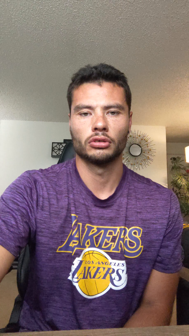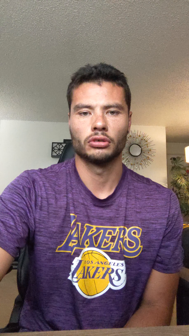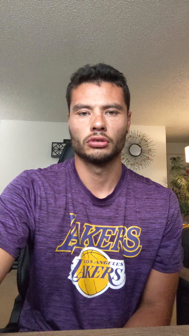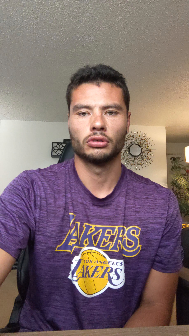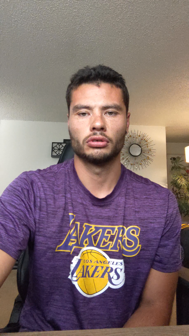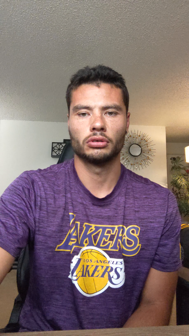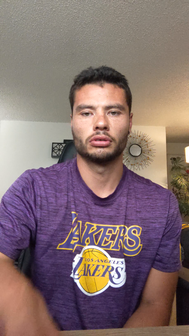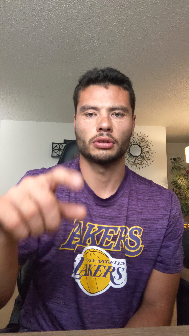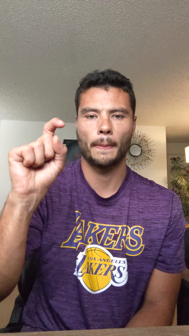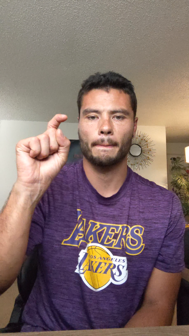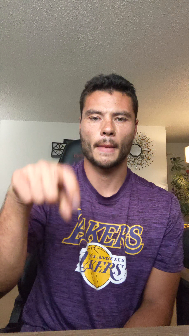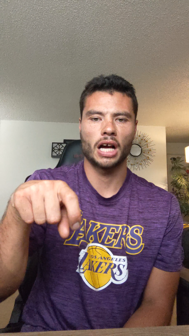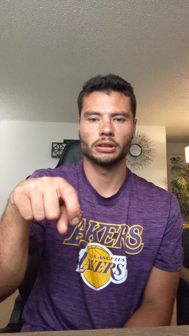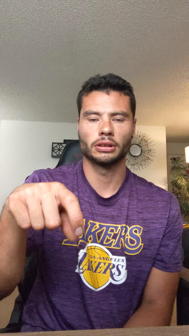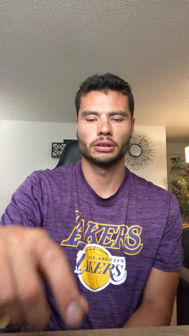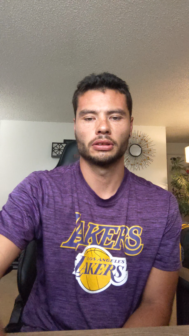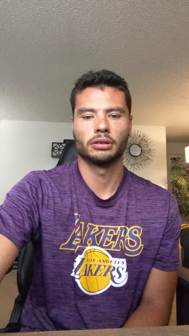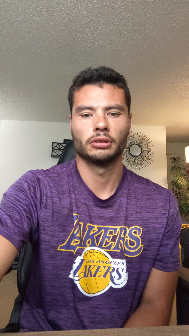must